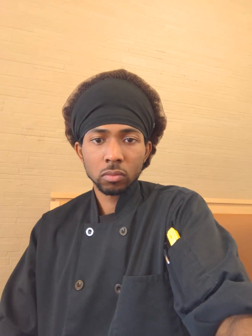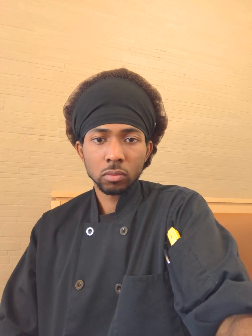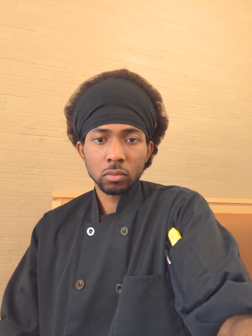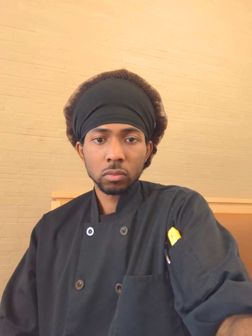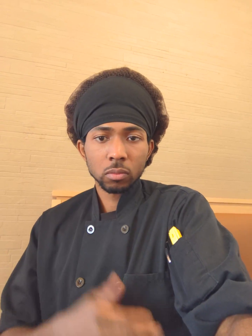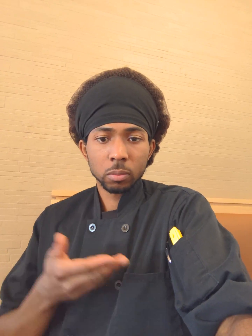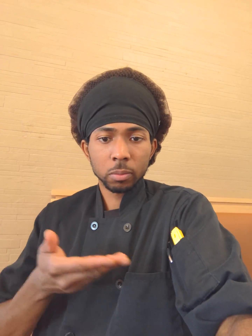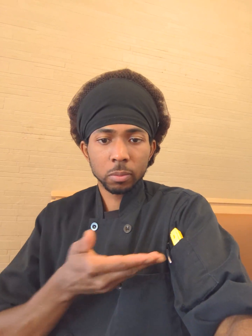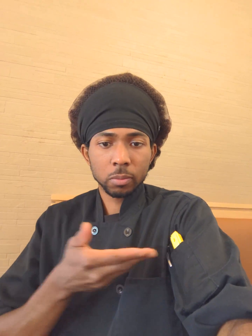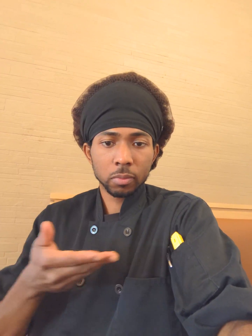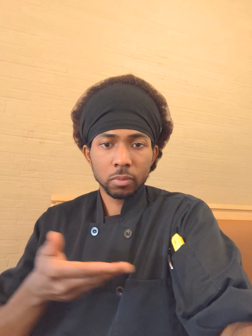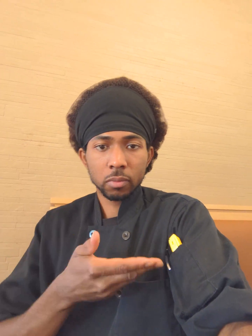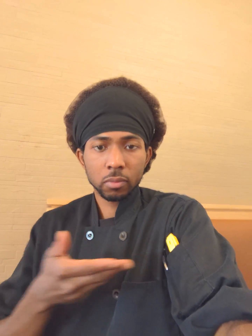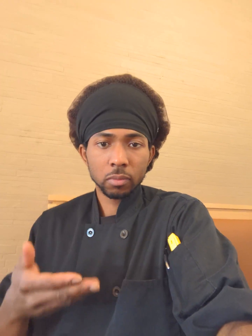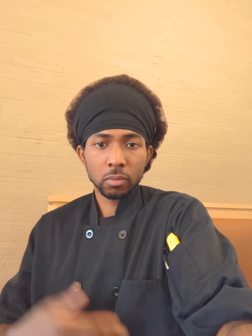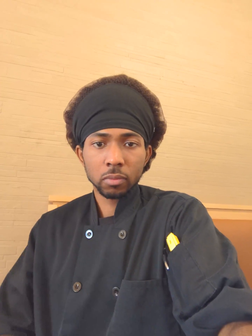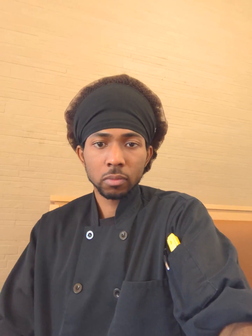baby